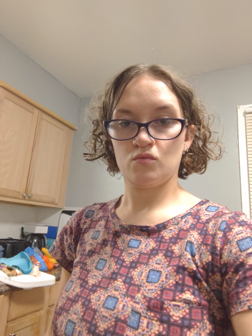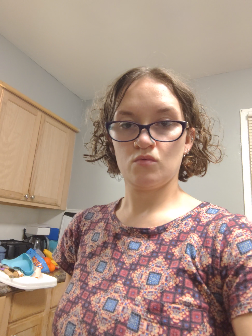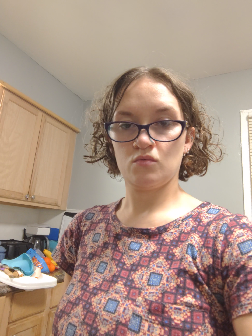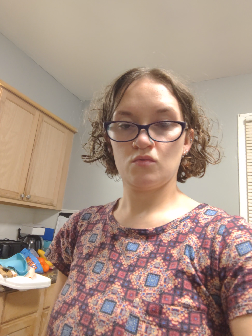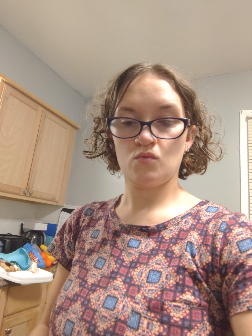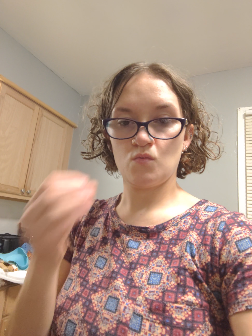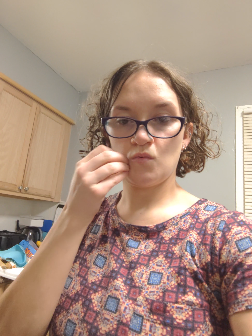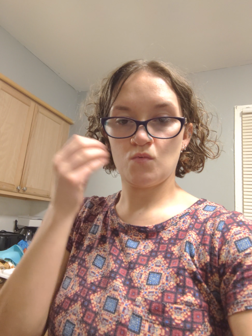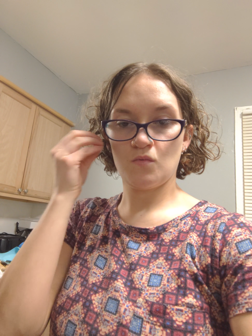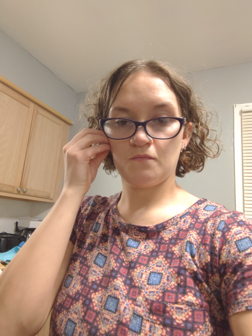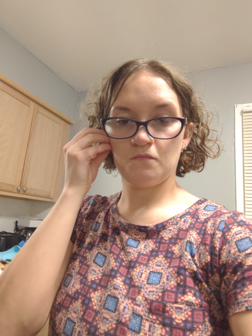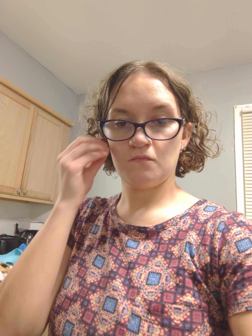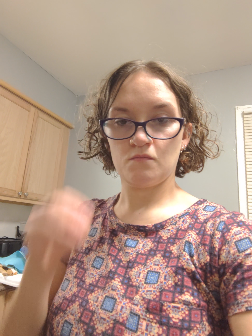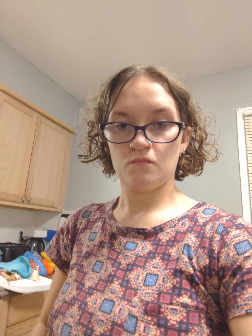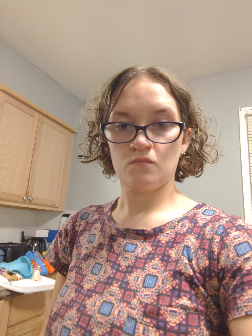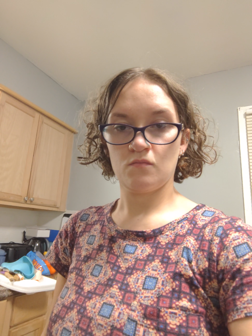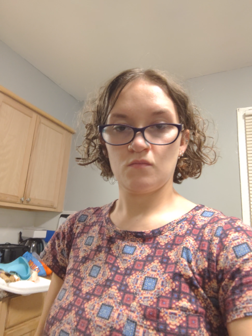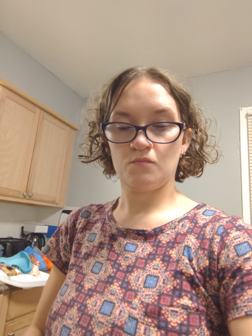home